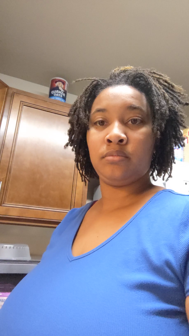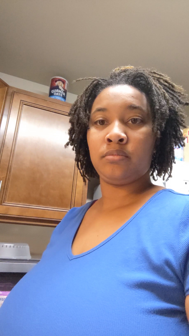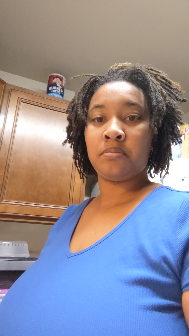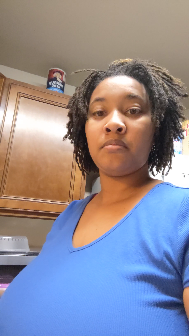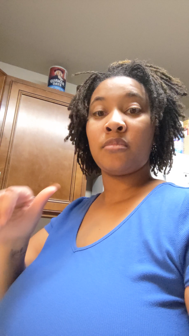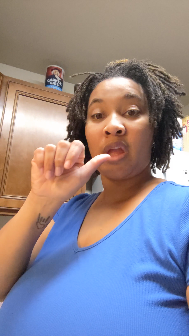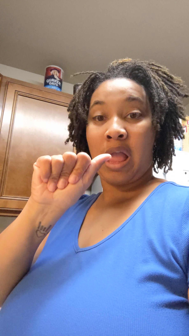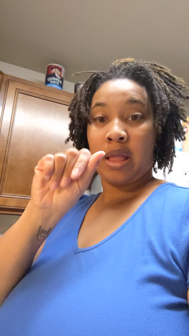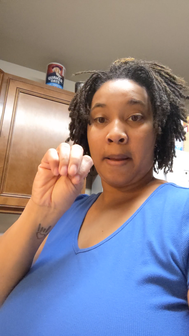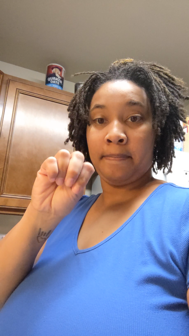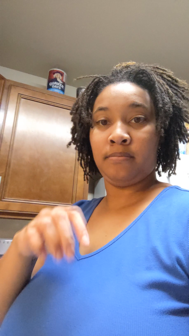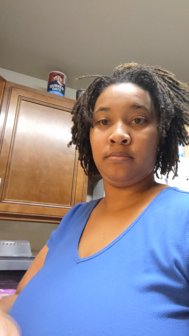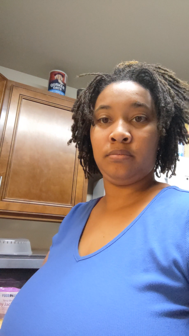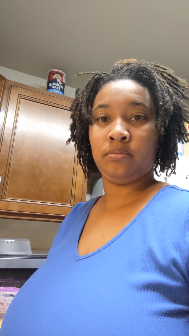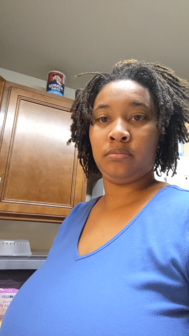am